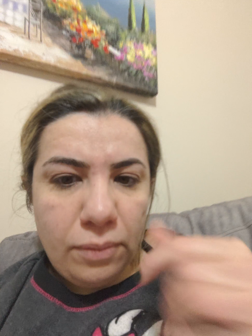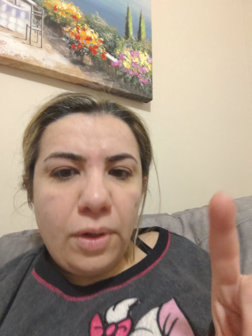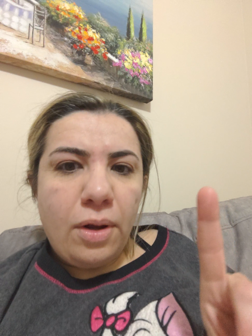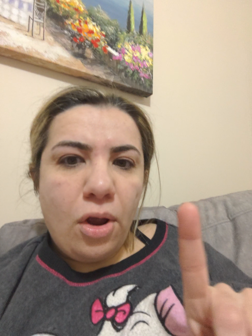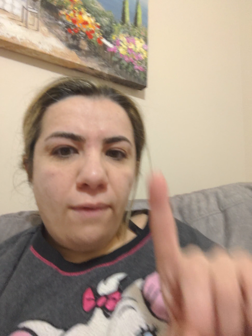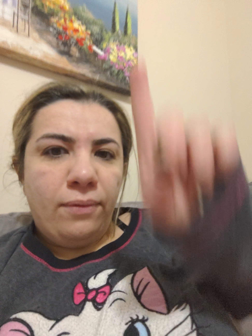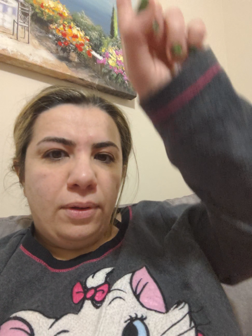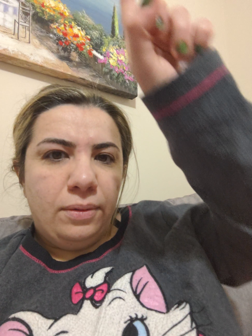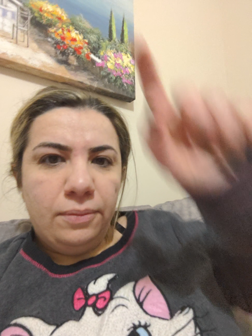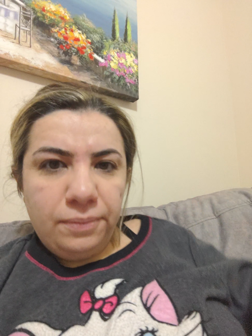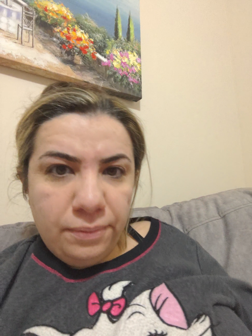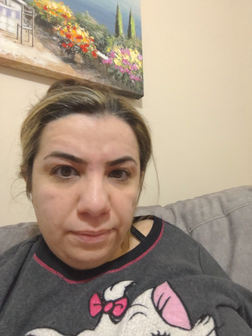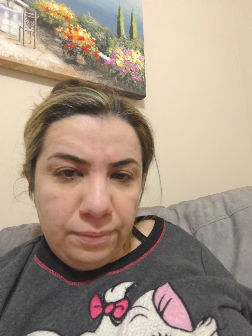up